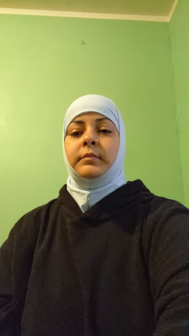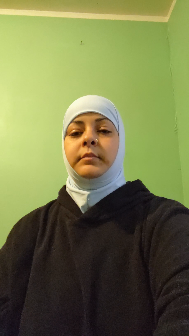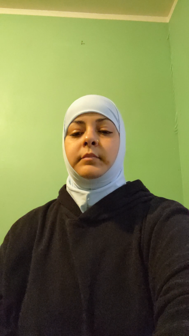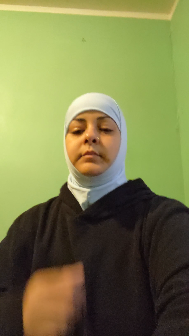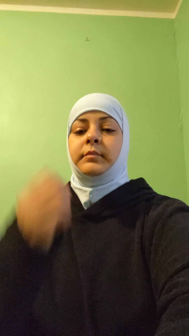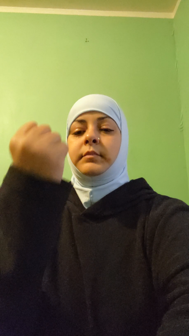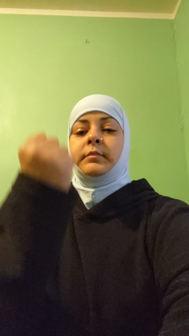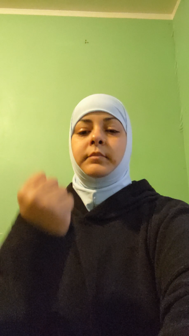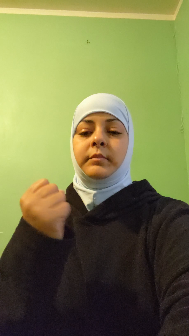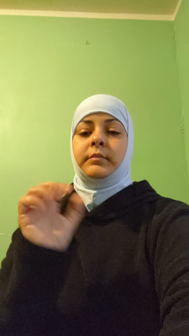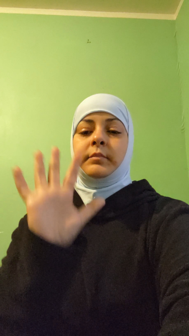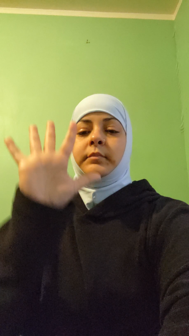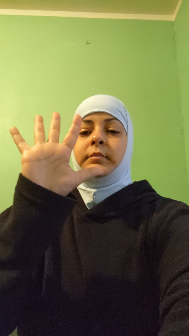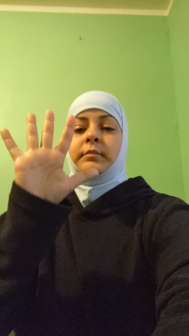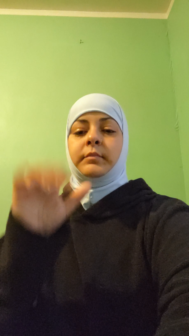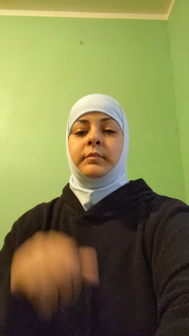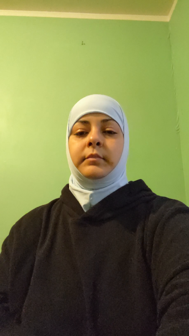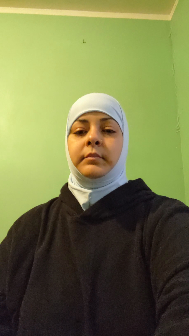gloves